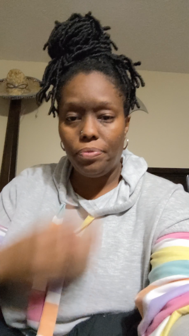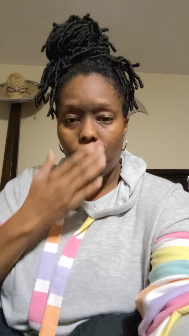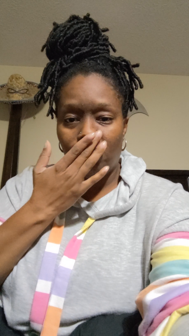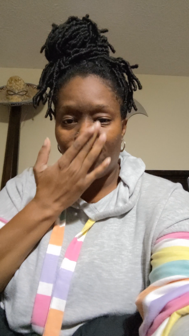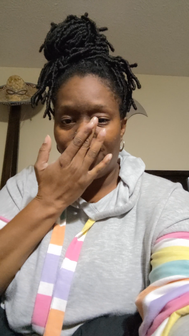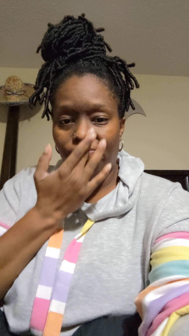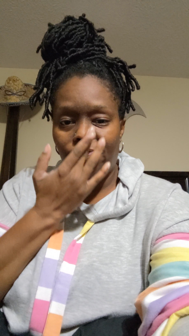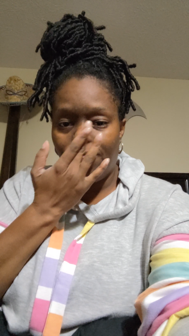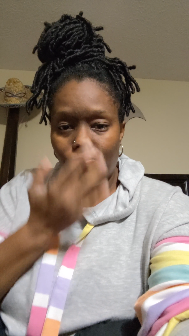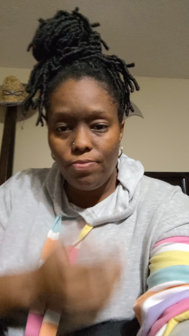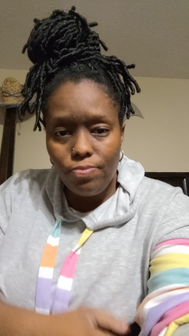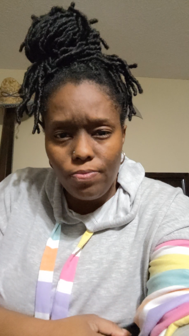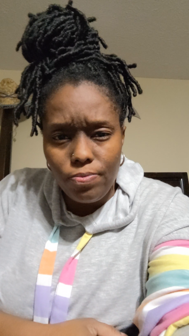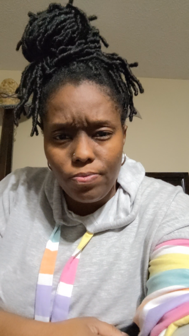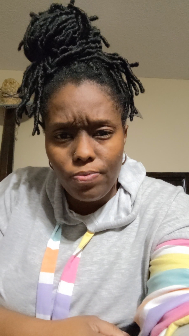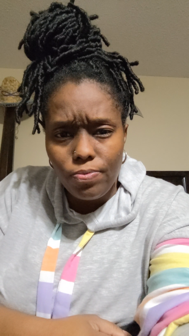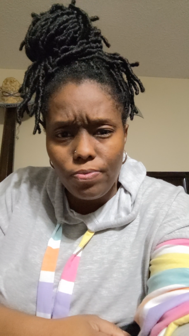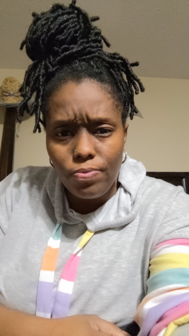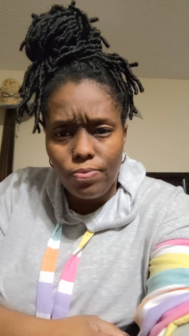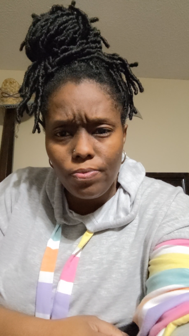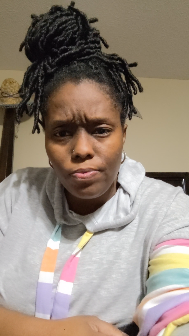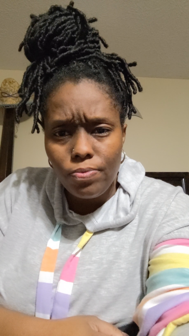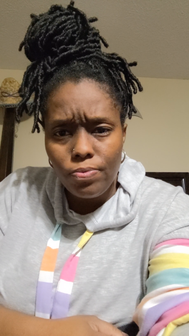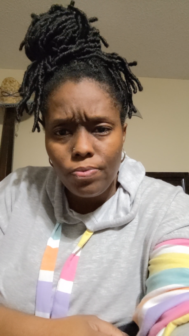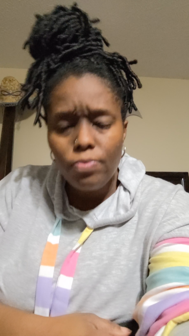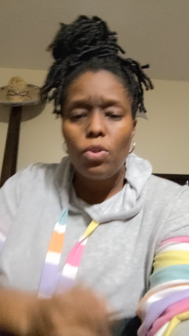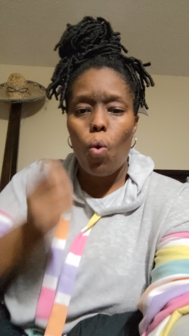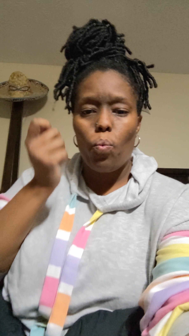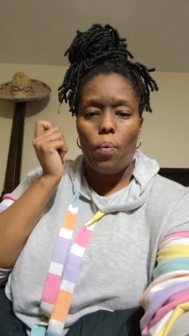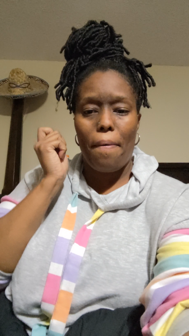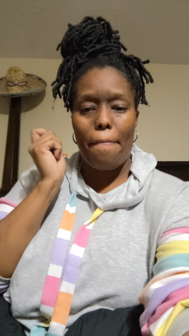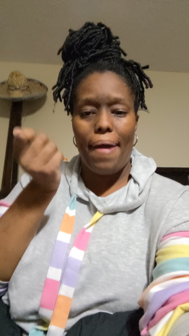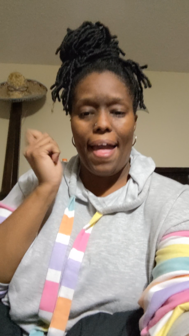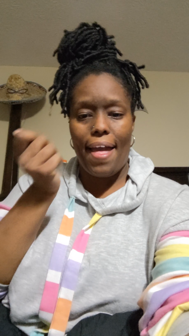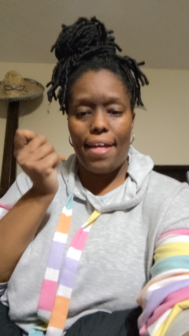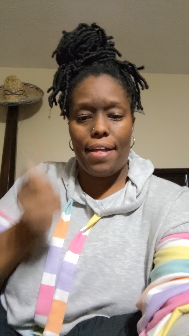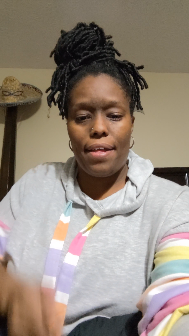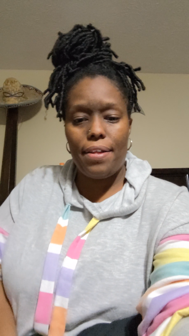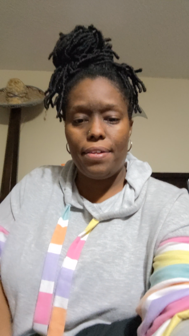bat